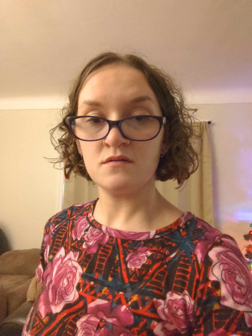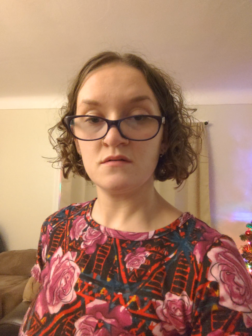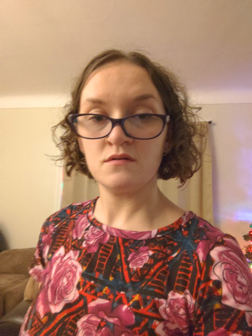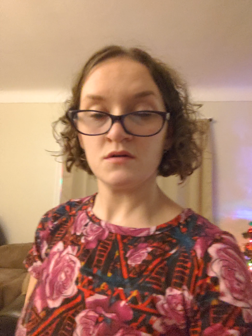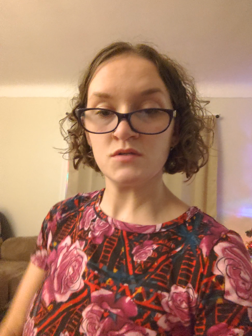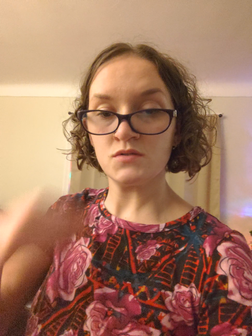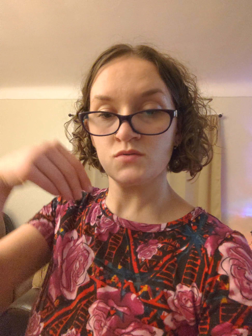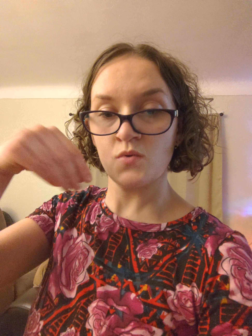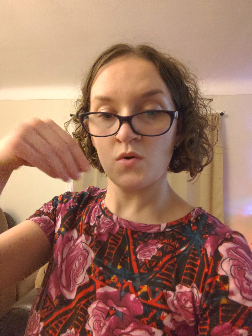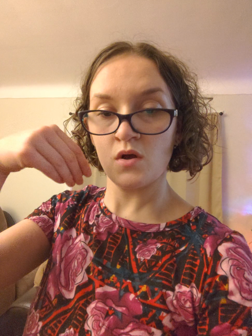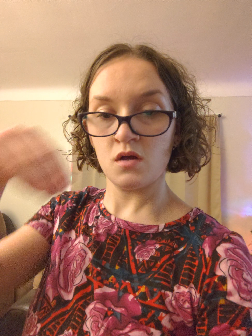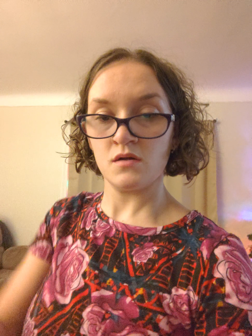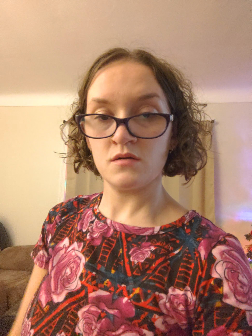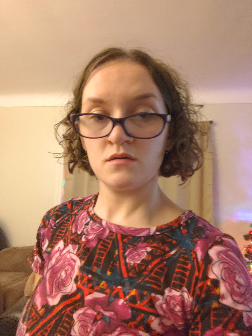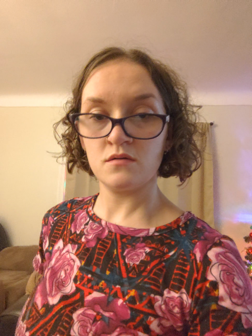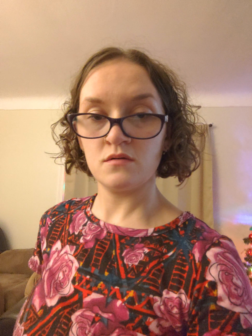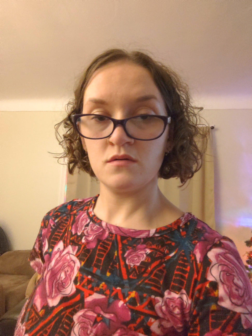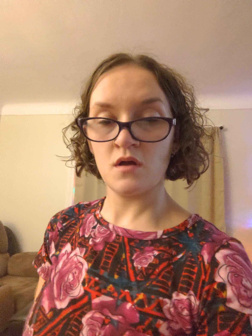store